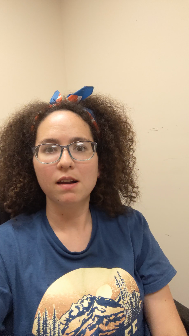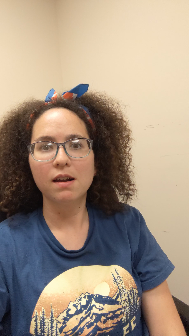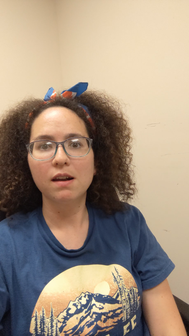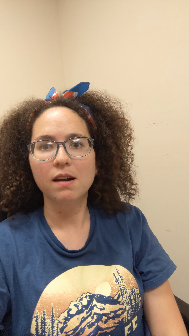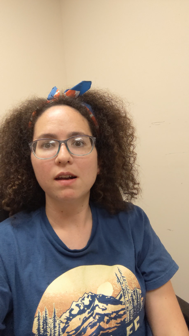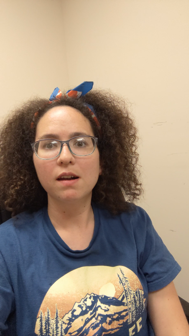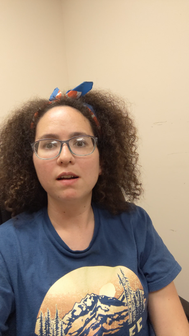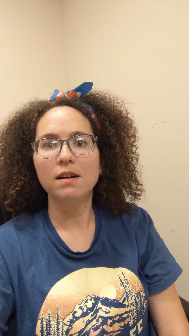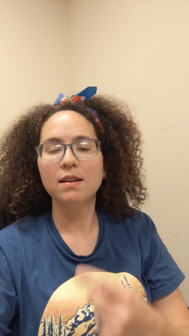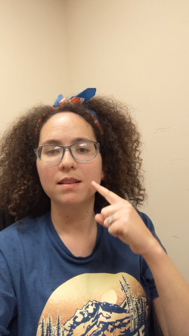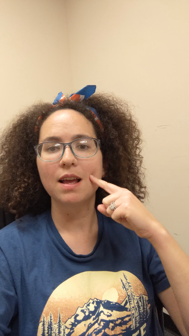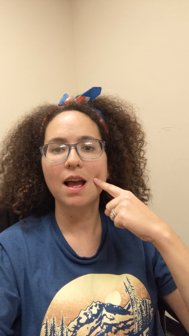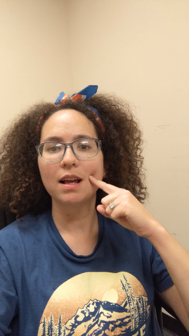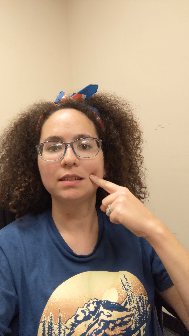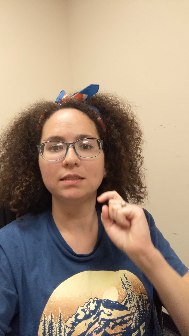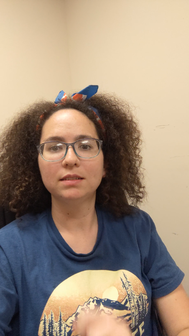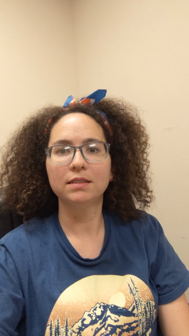candy